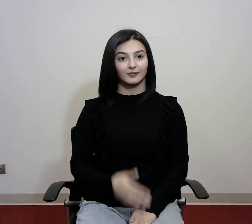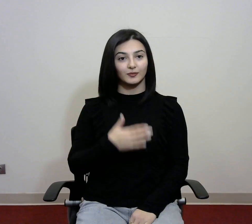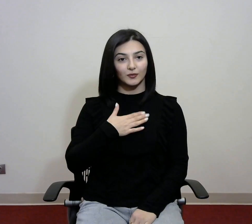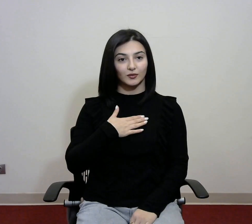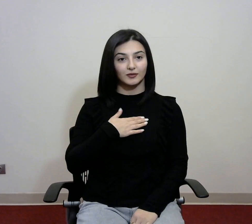mən